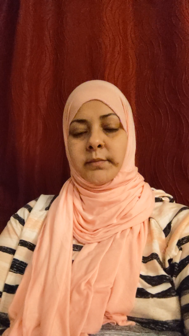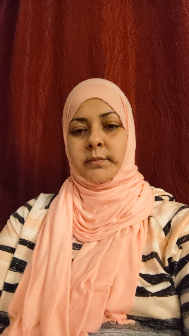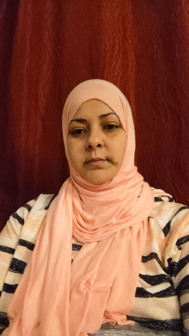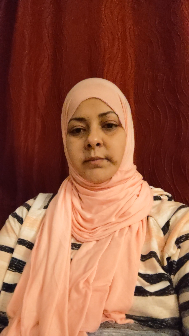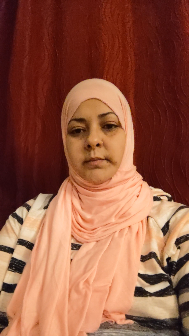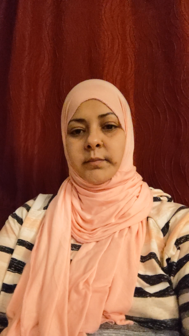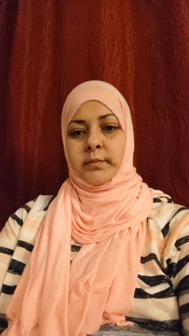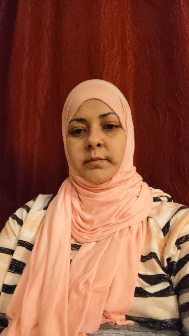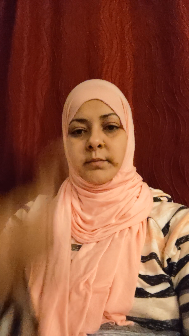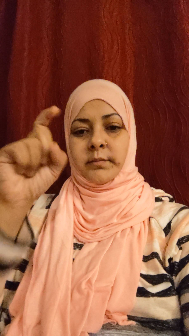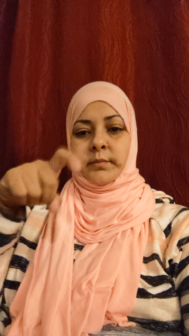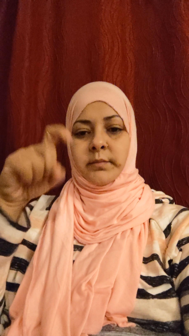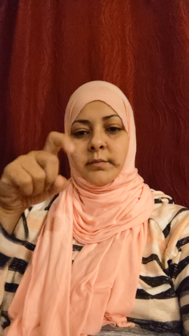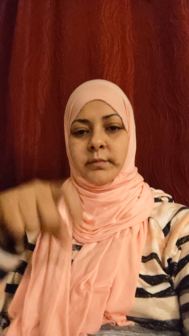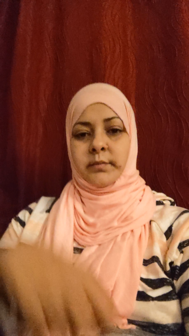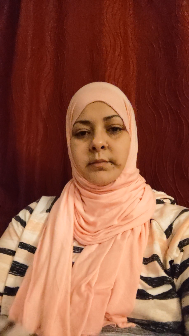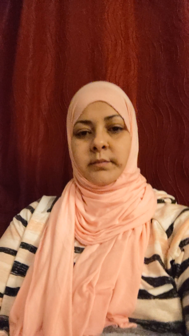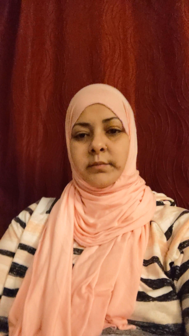need